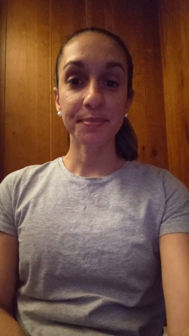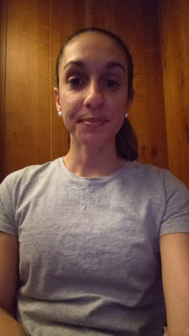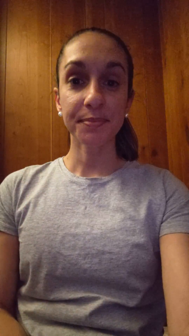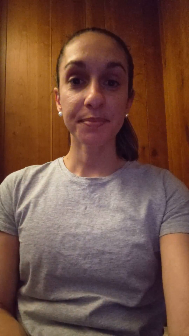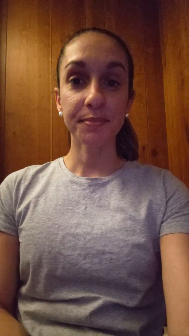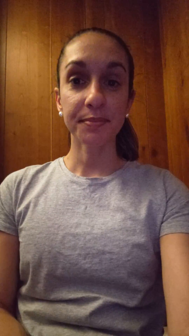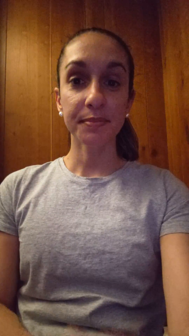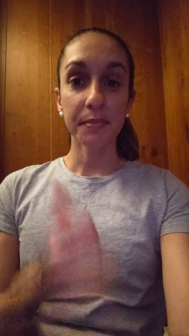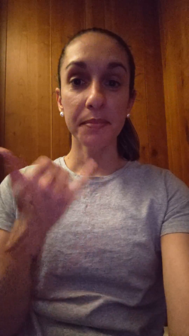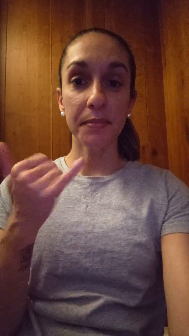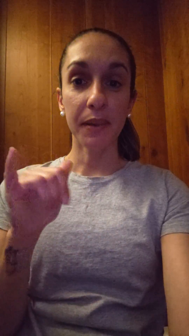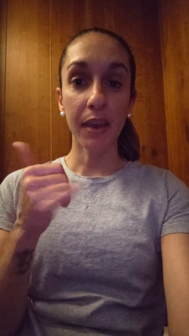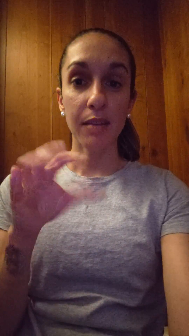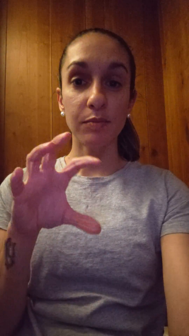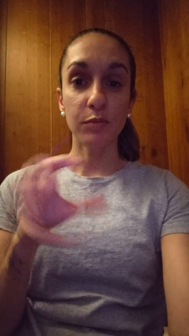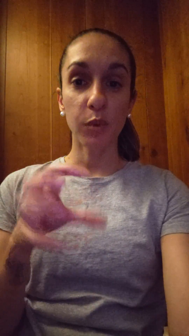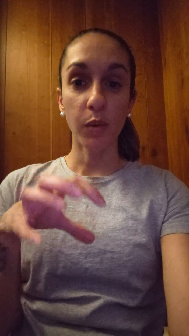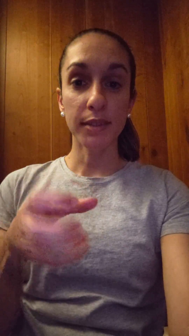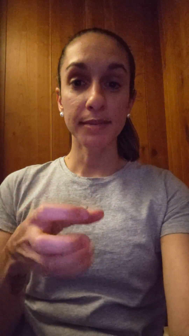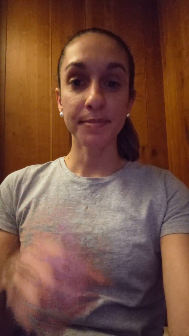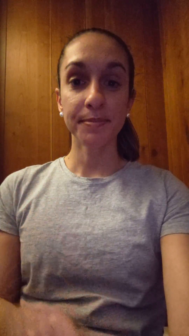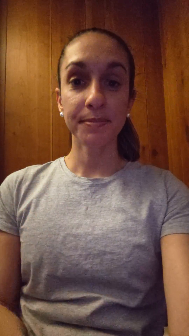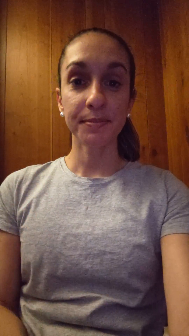play dough